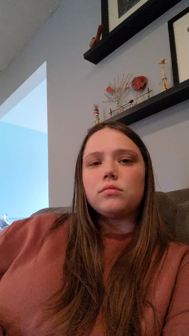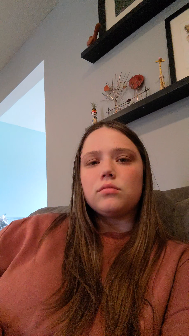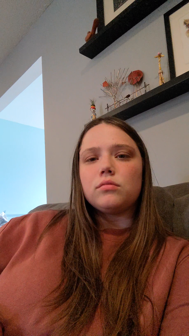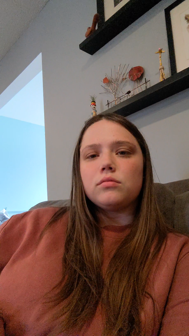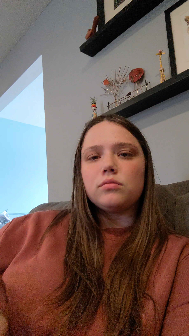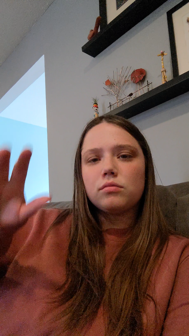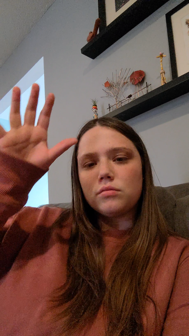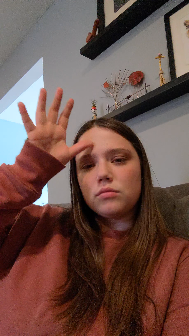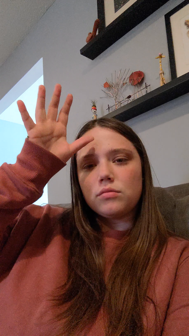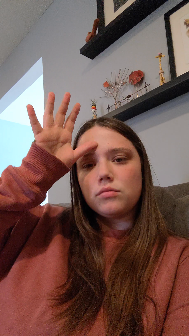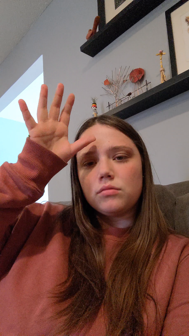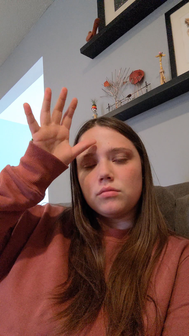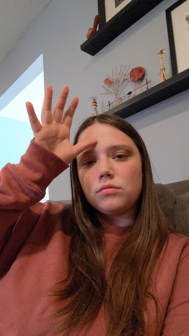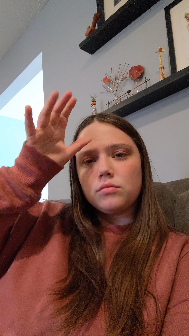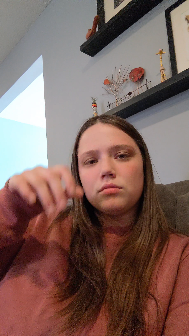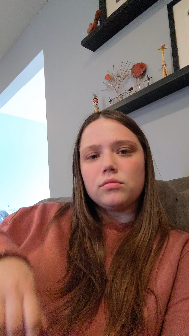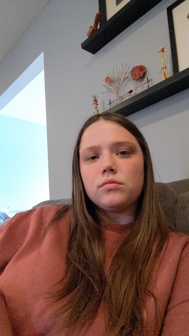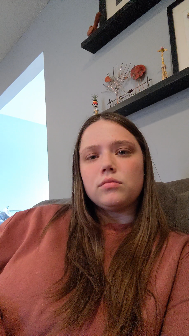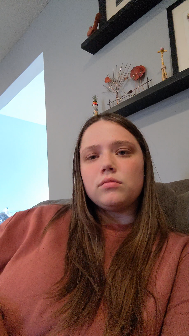daddy